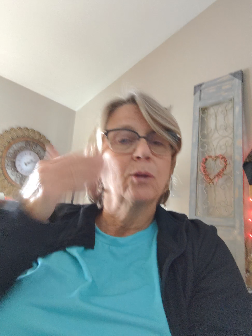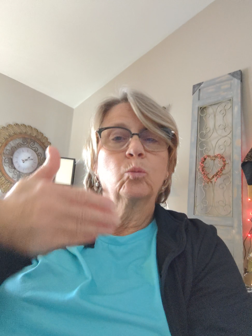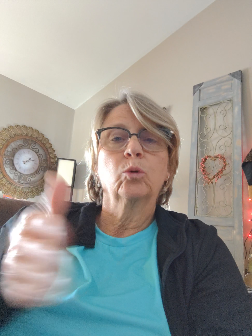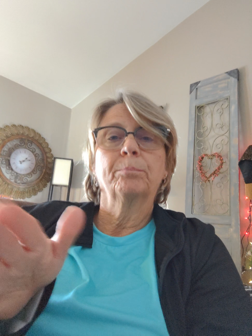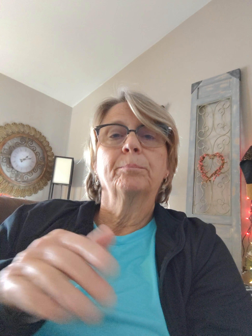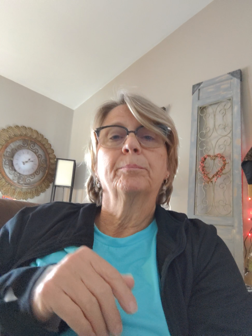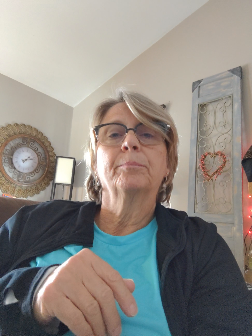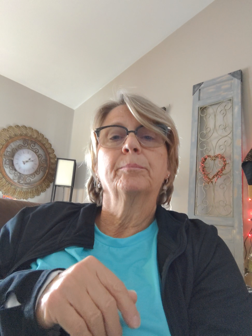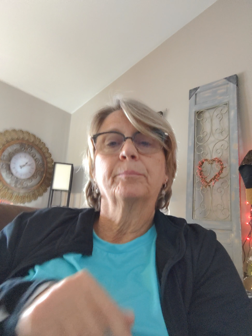bedroom